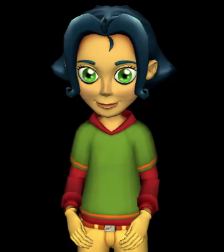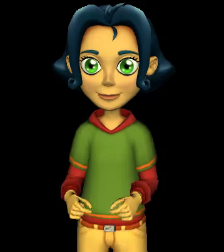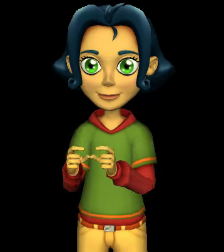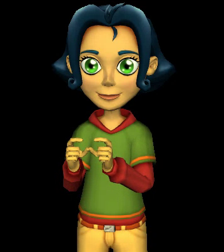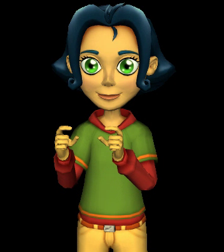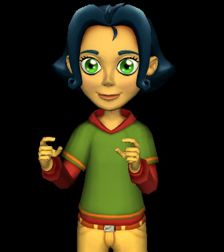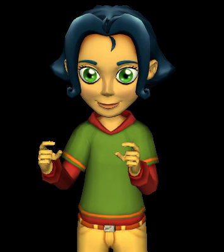شركة